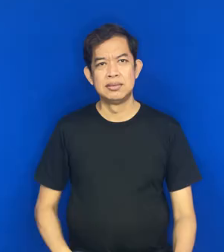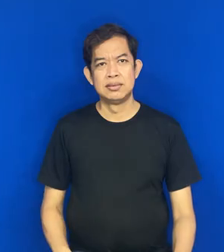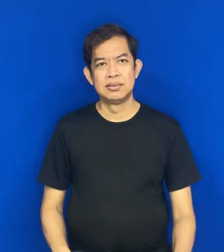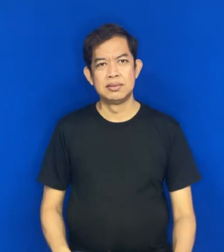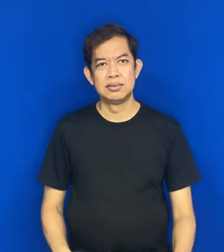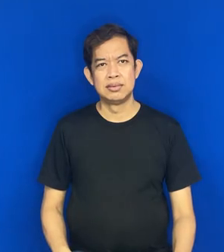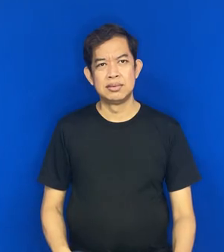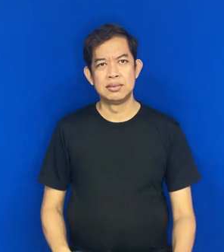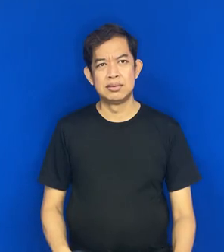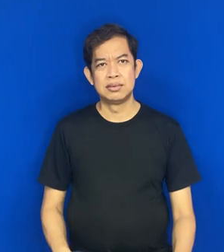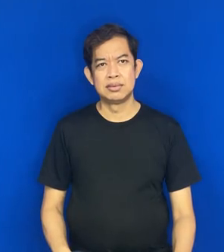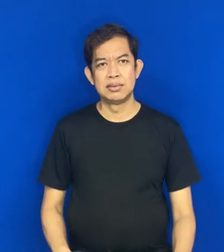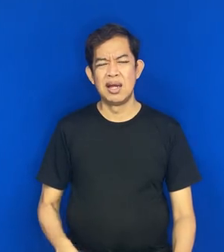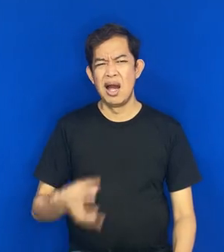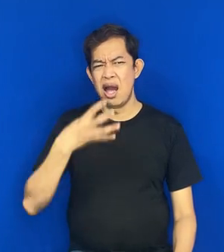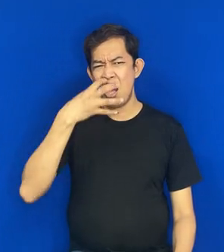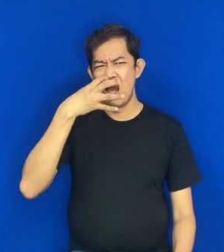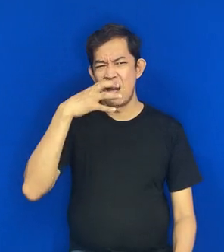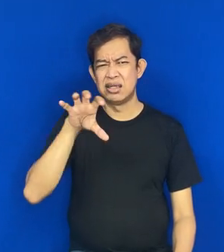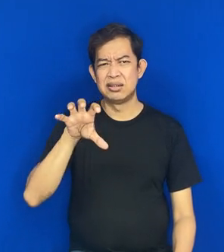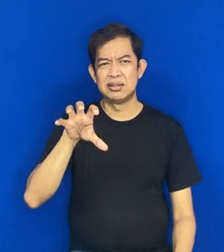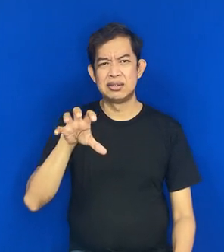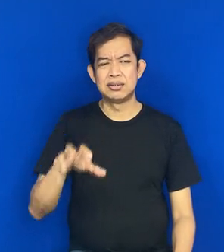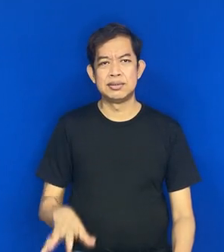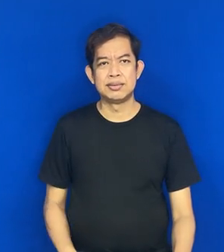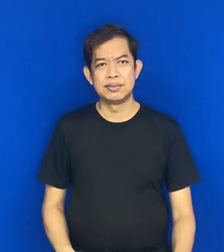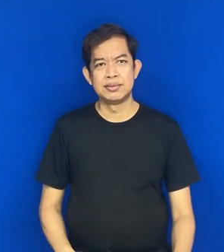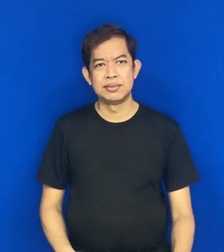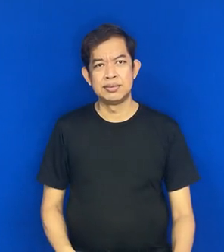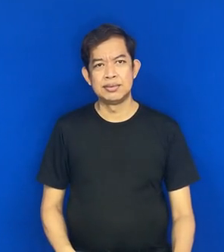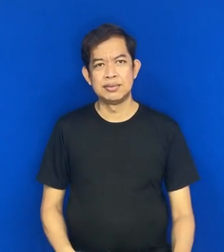hot